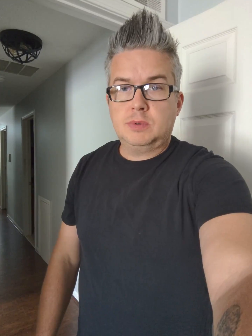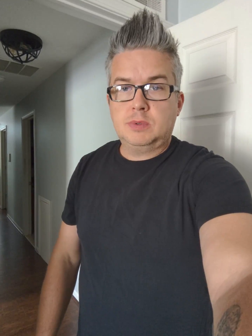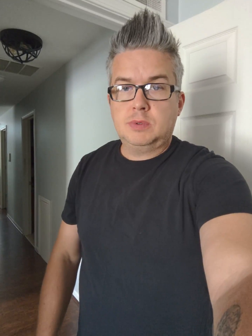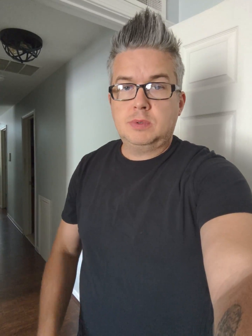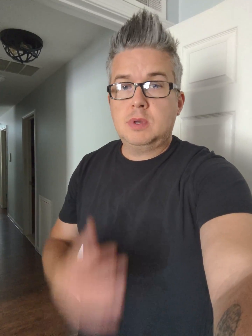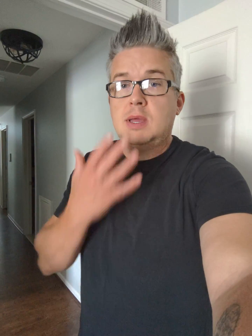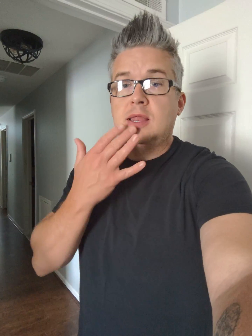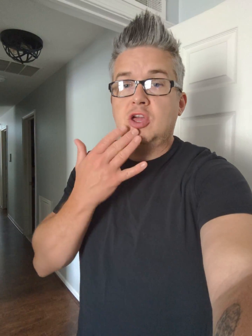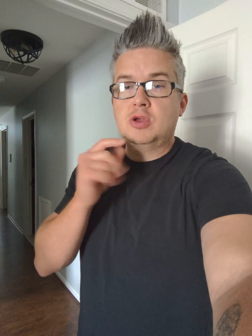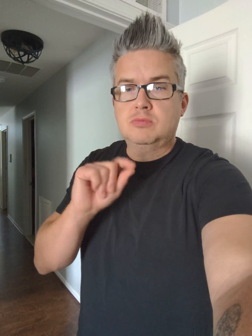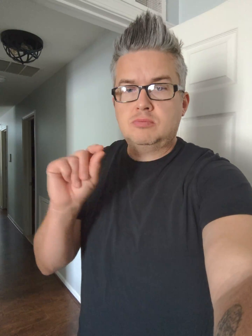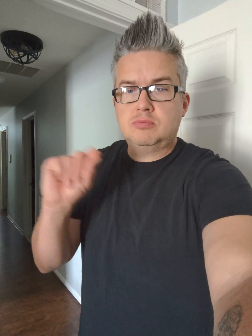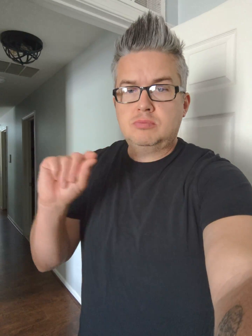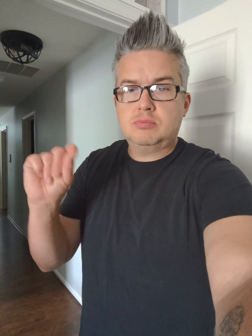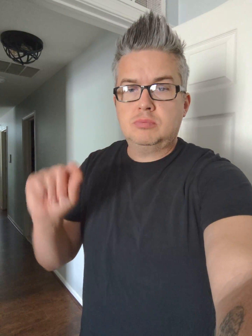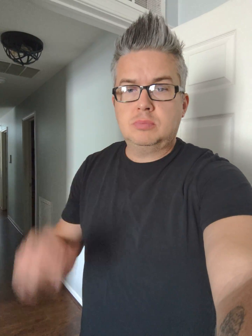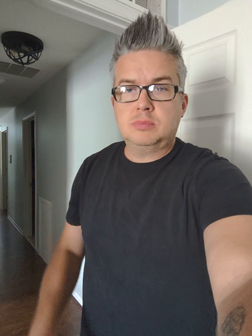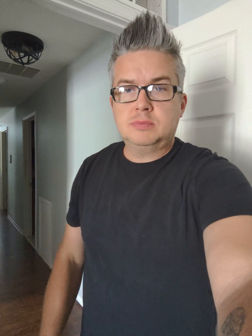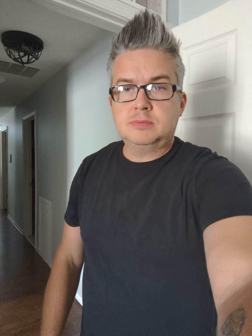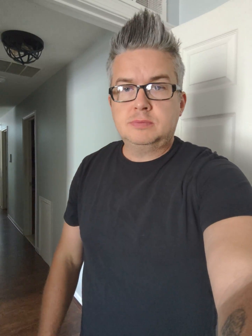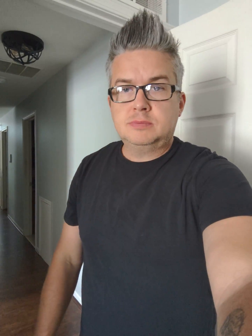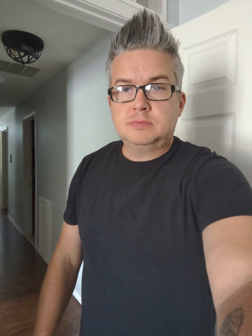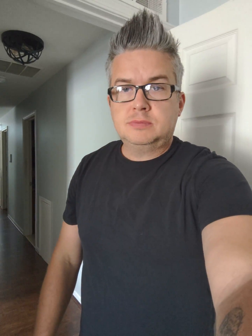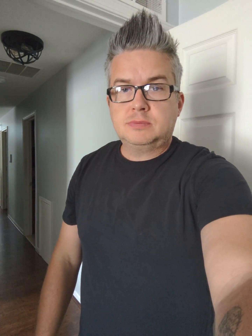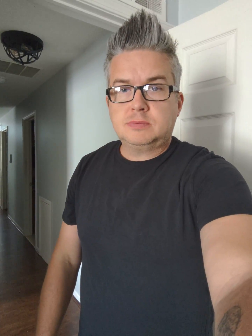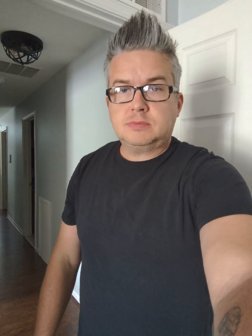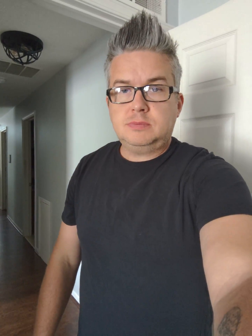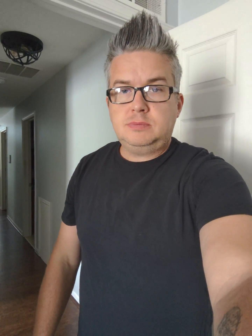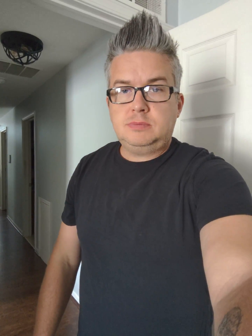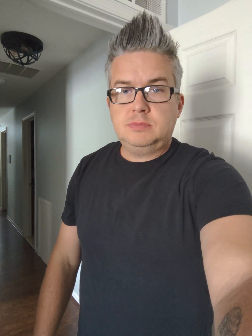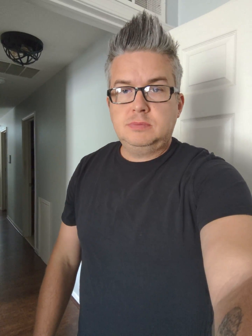crayon